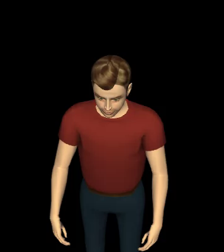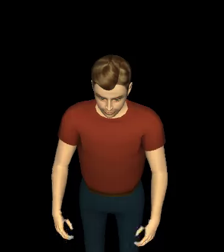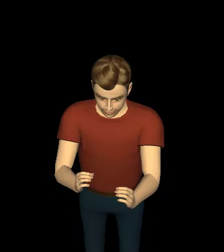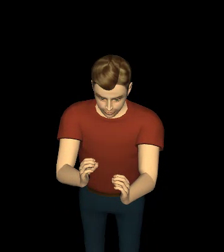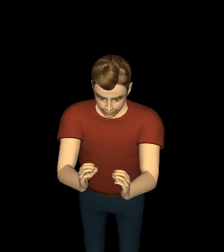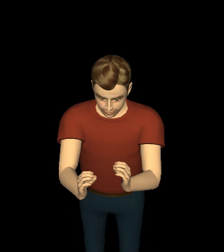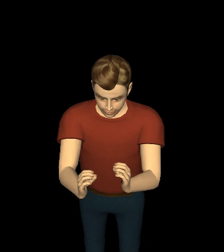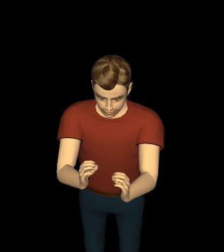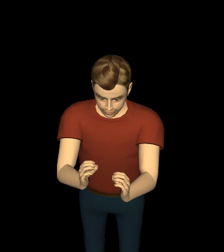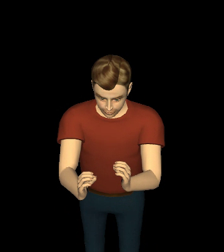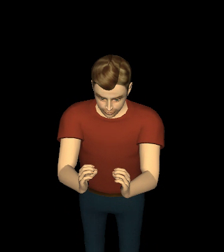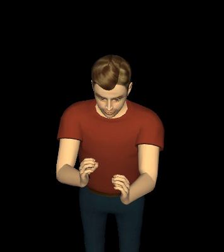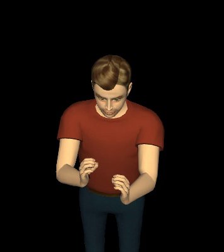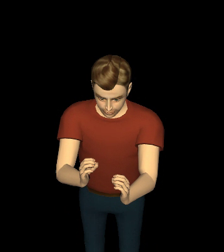فهم